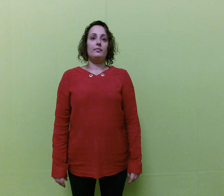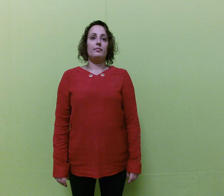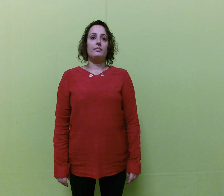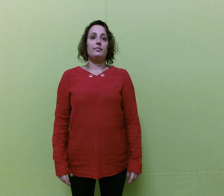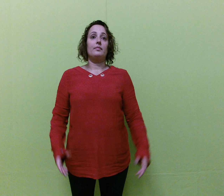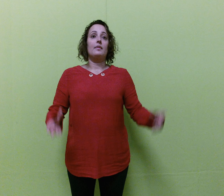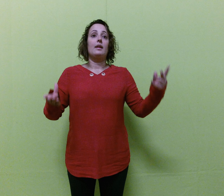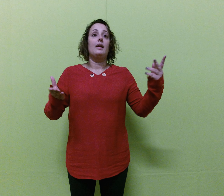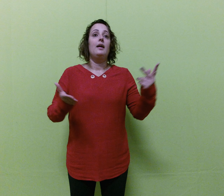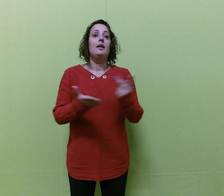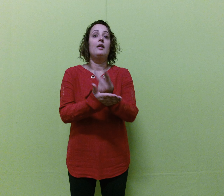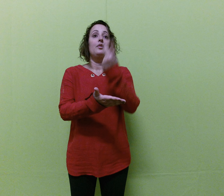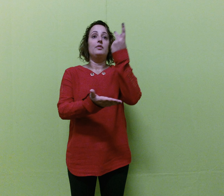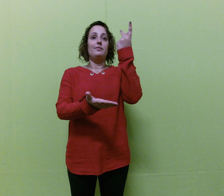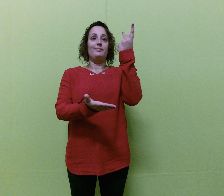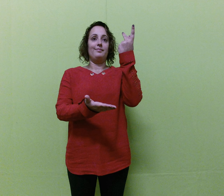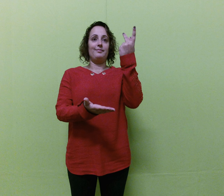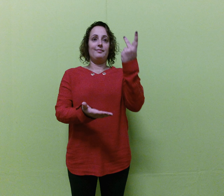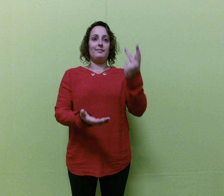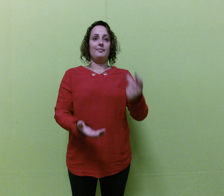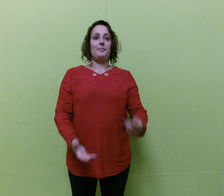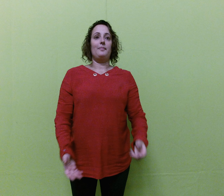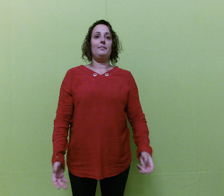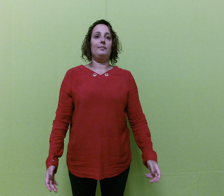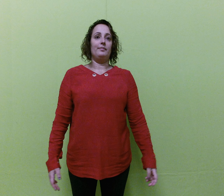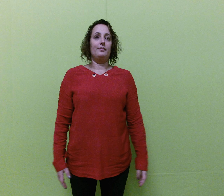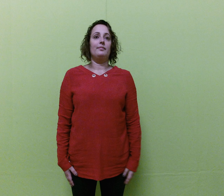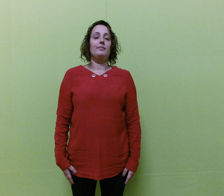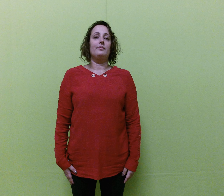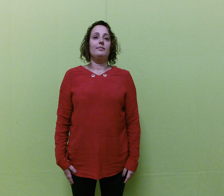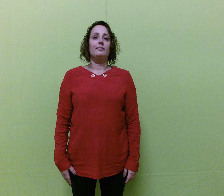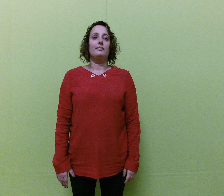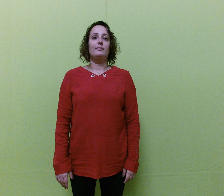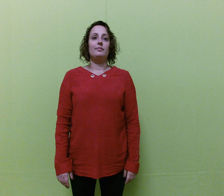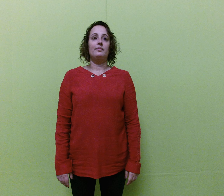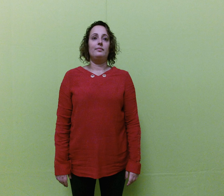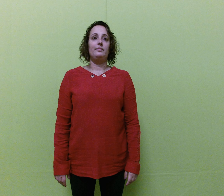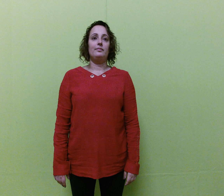acontecer